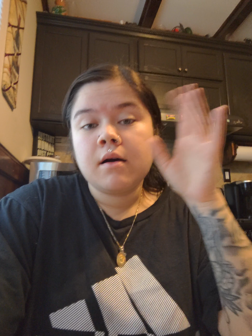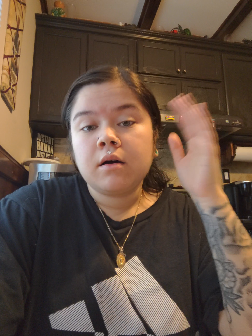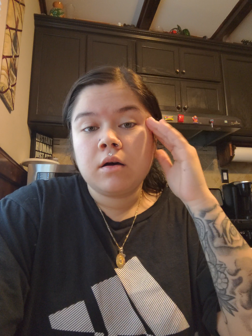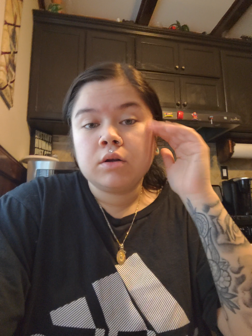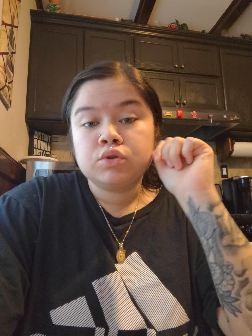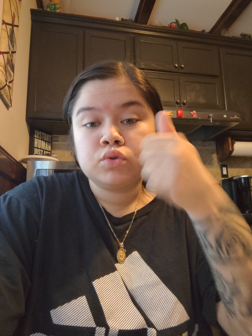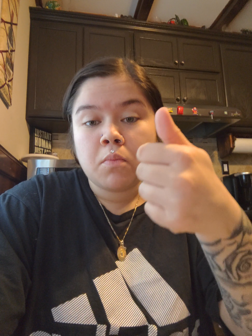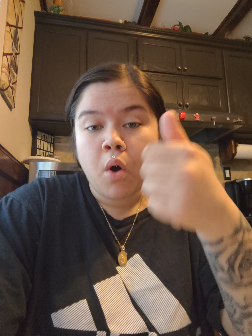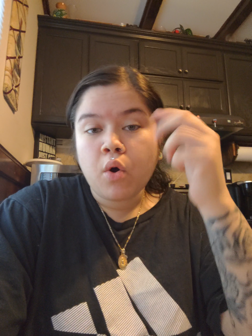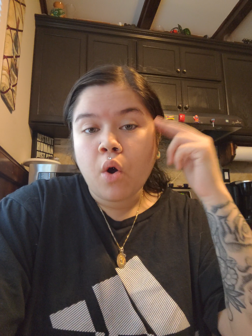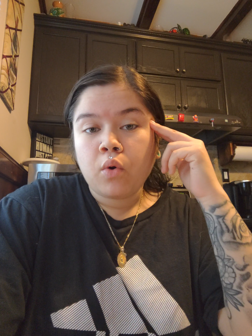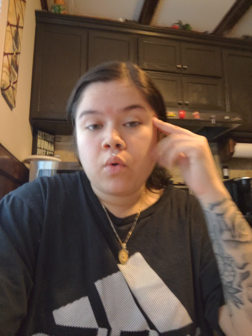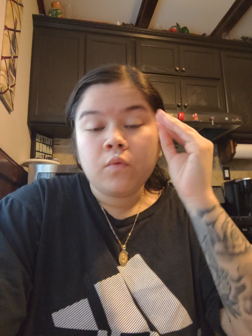tomorrow